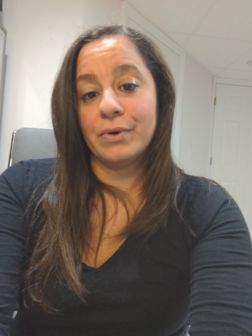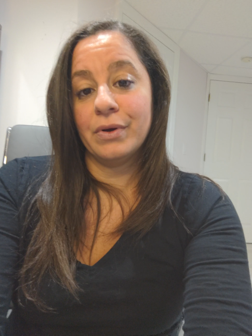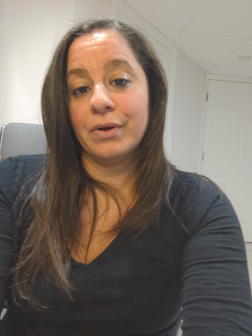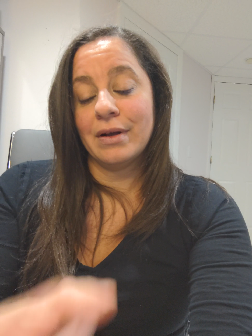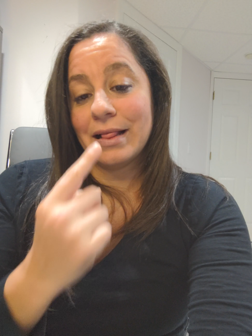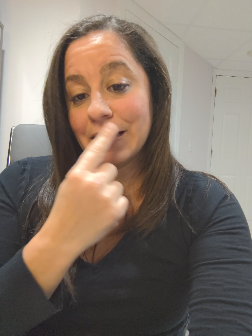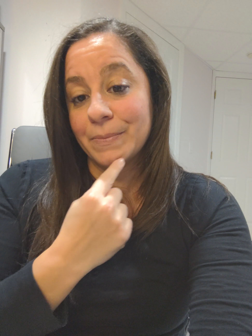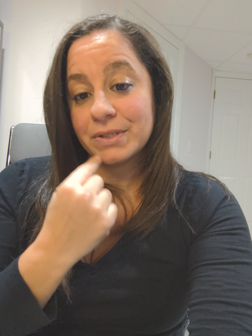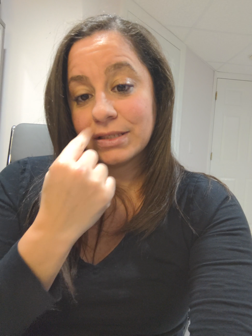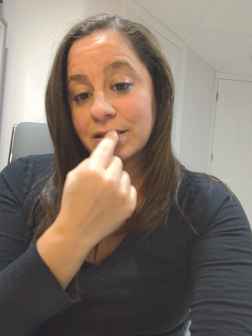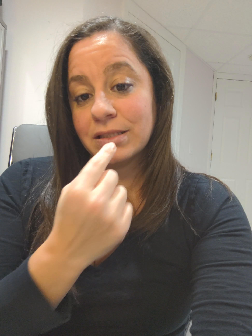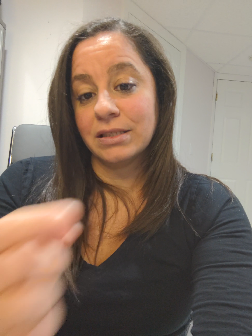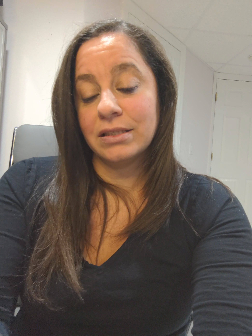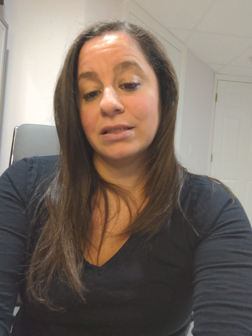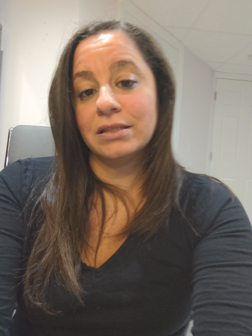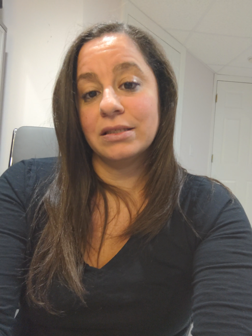lips